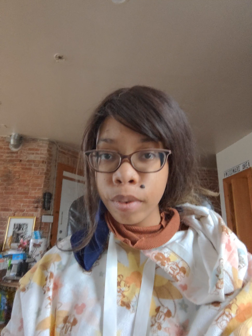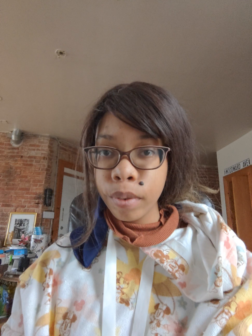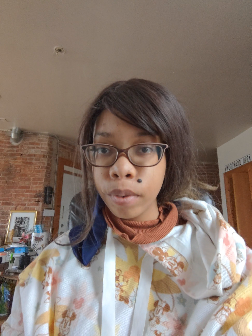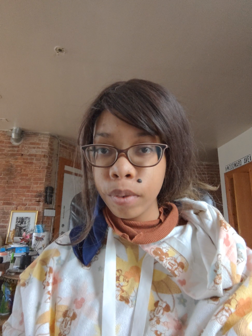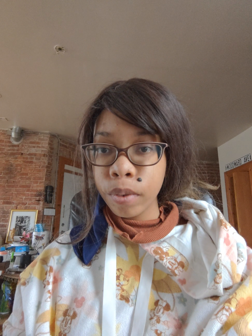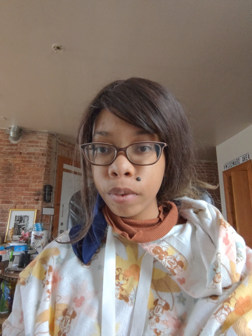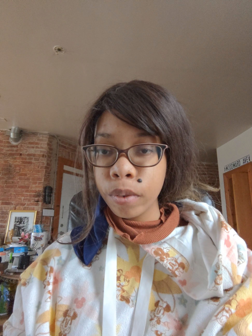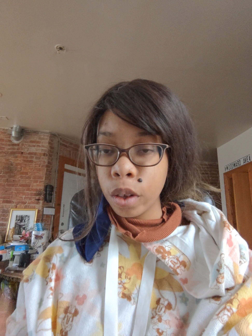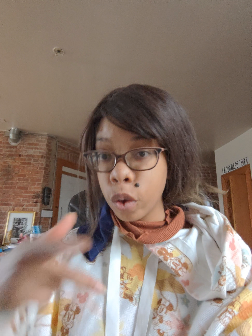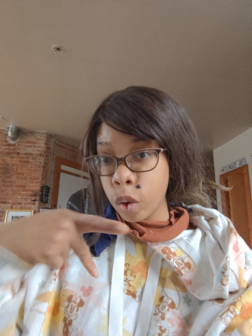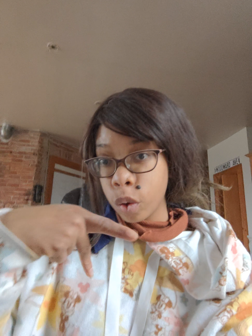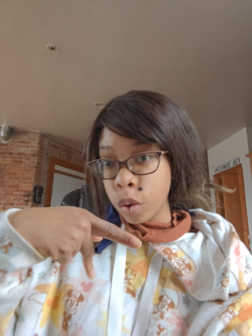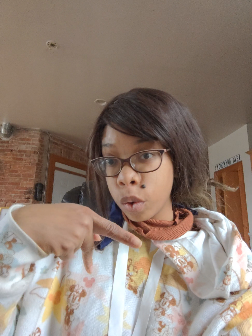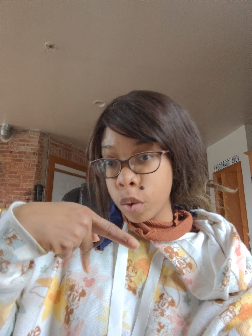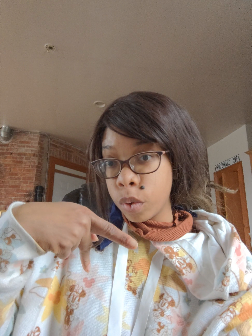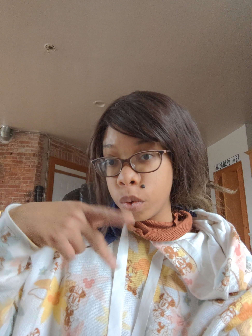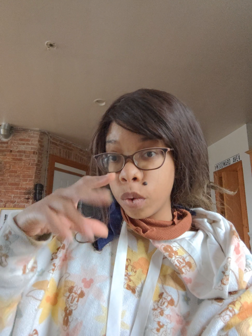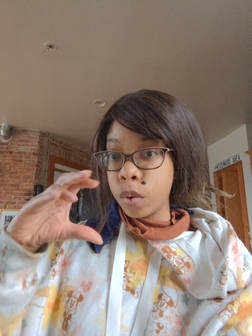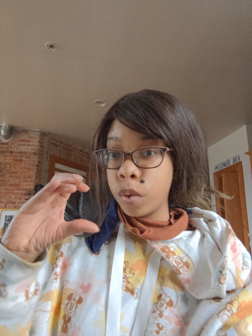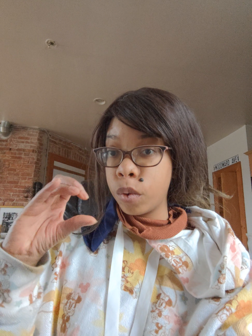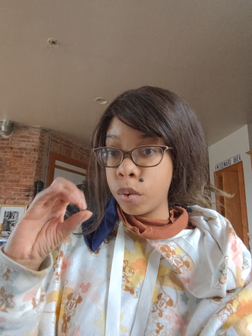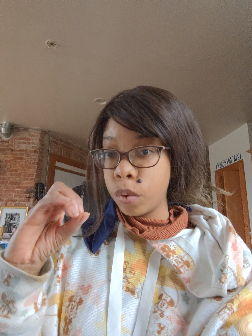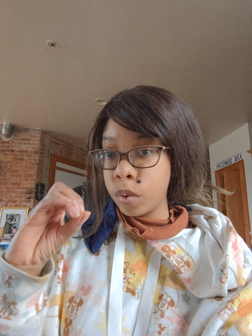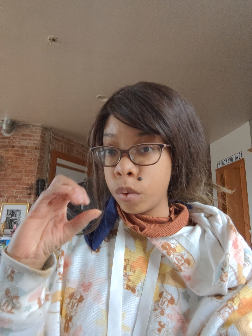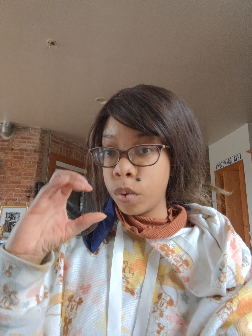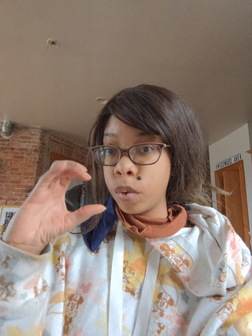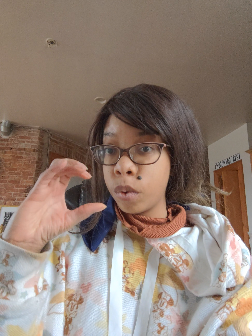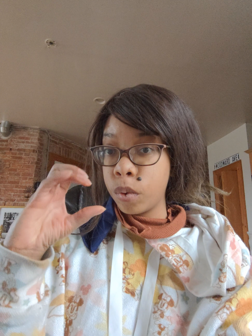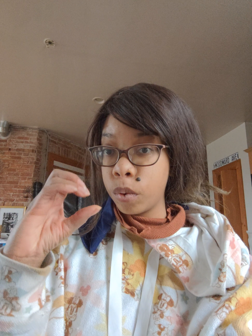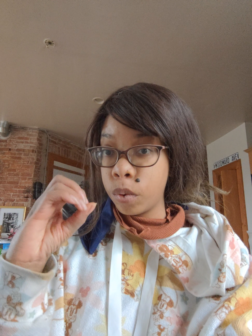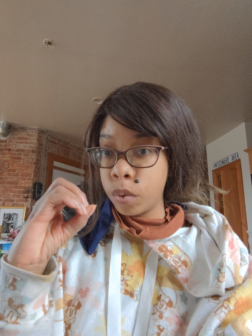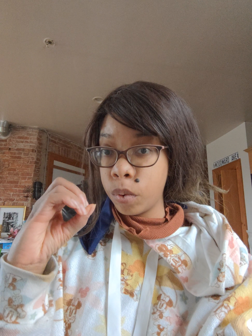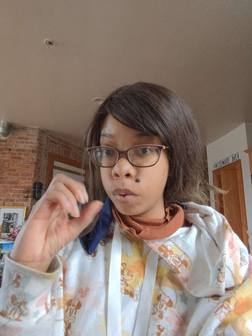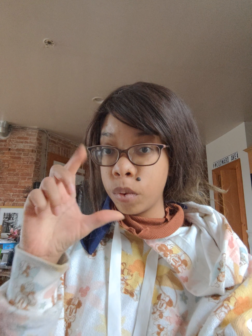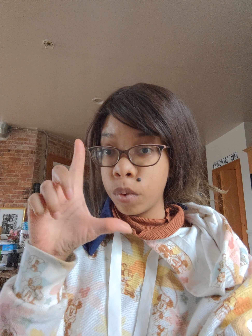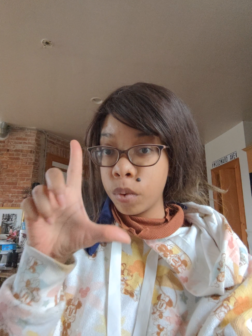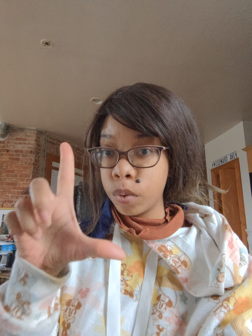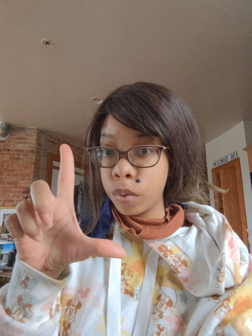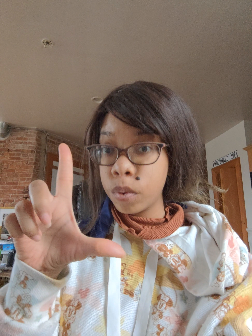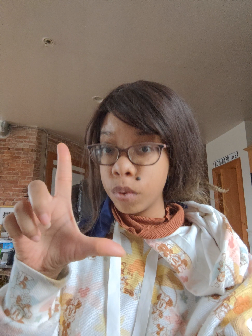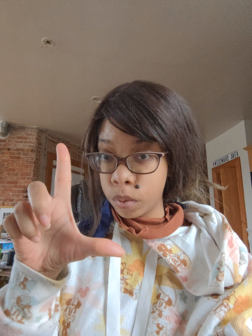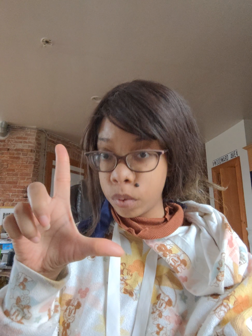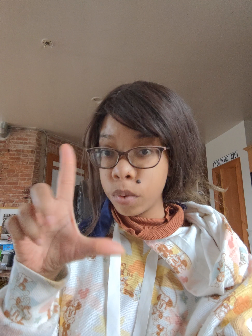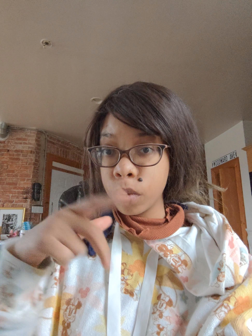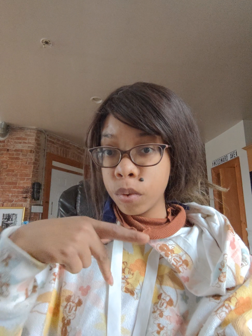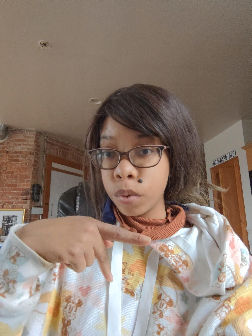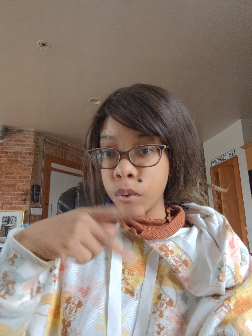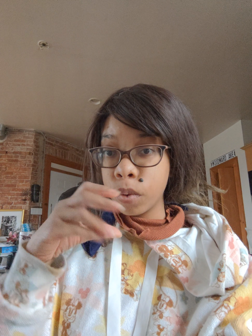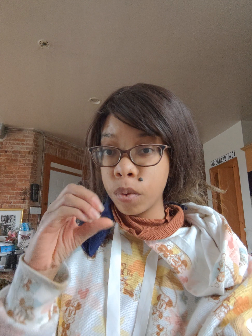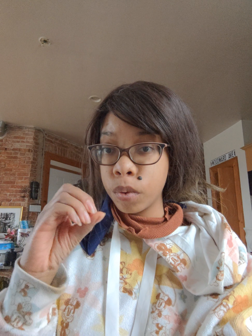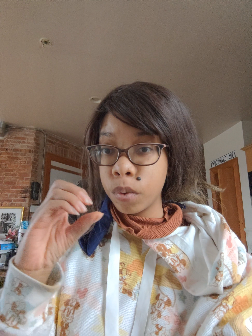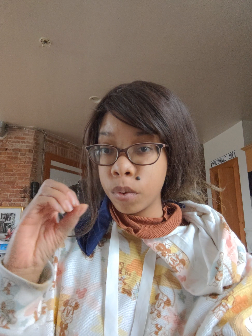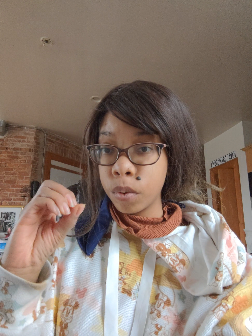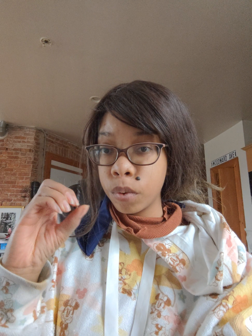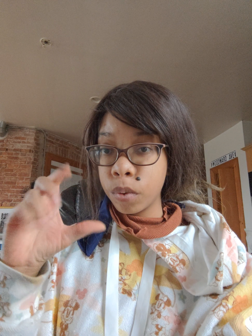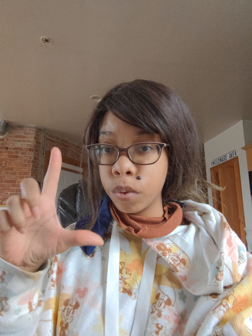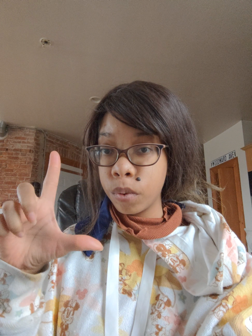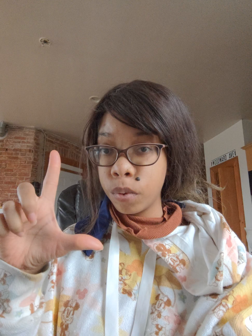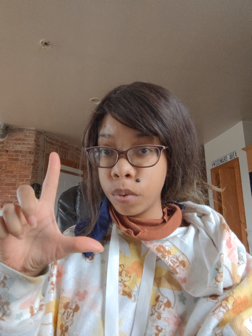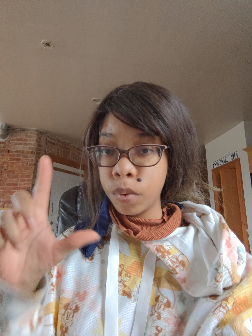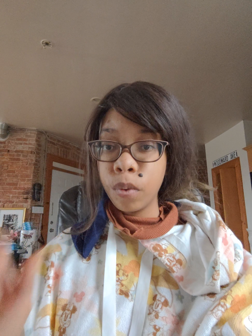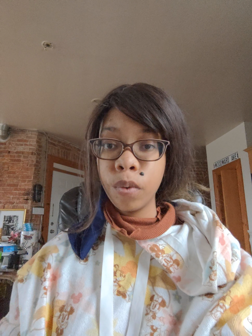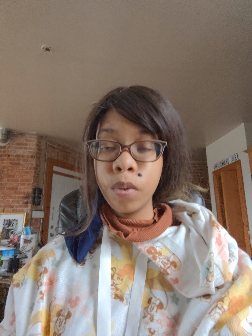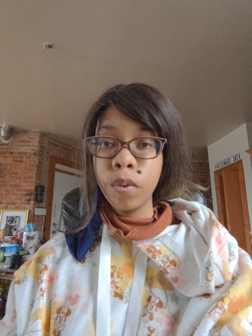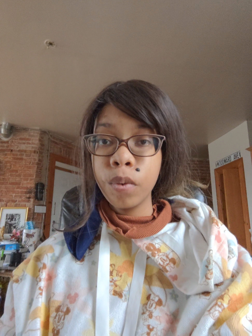pool